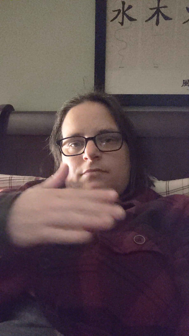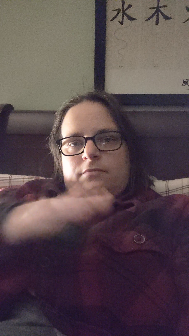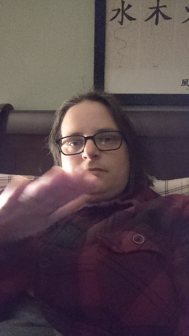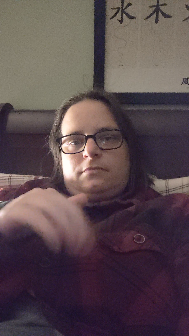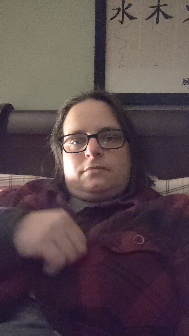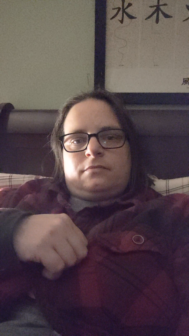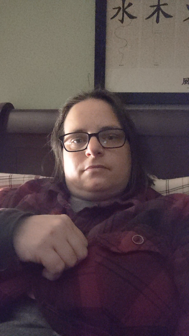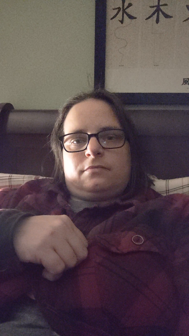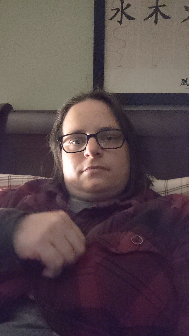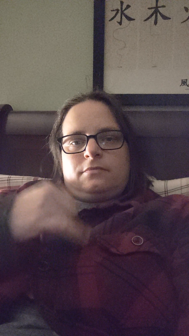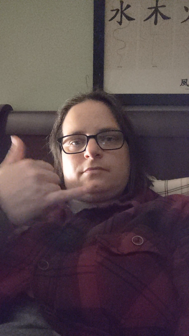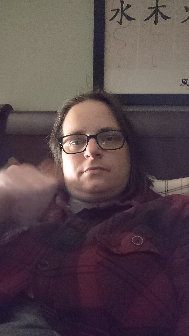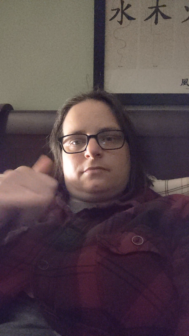party